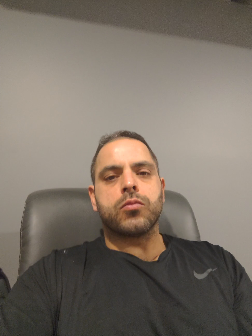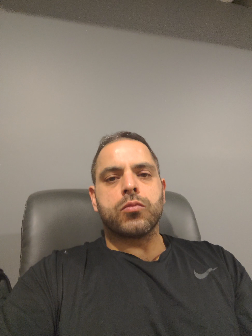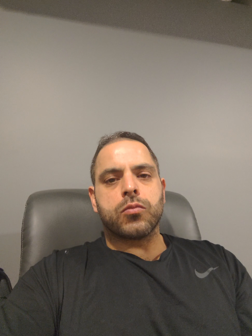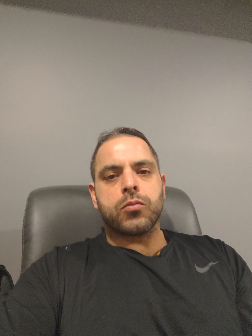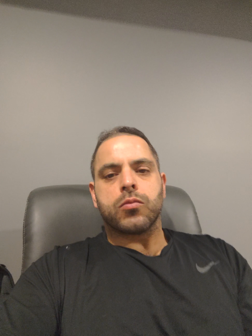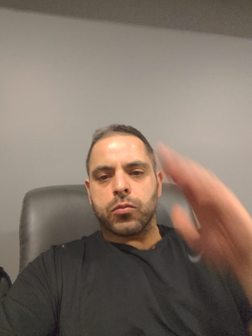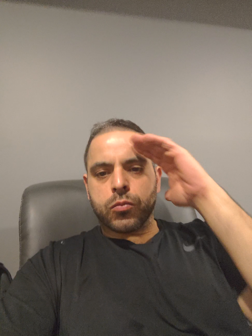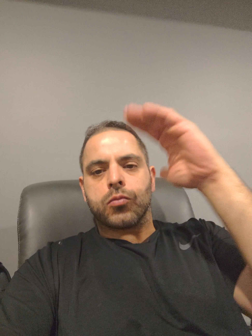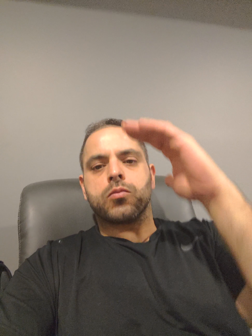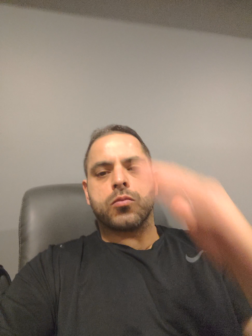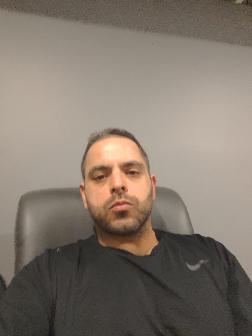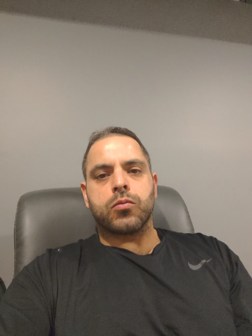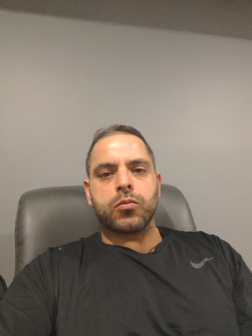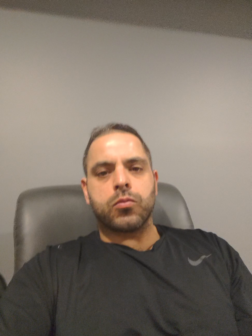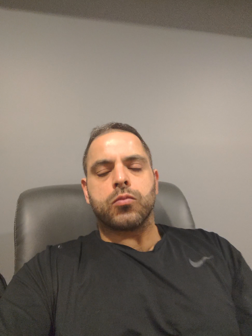hello